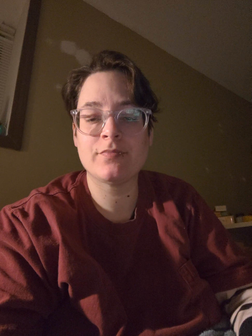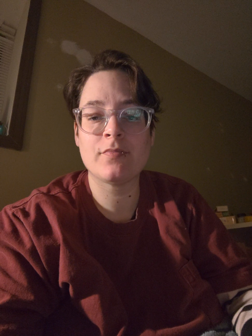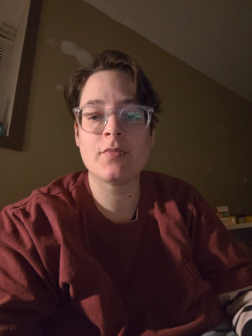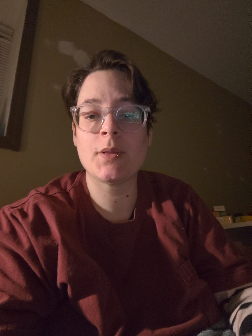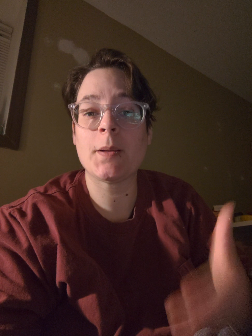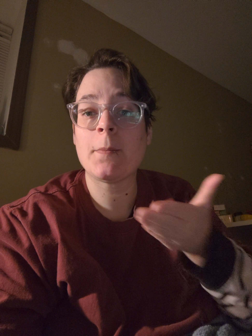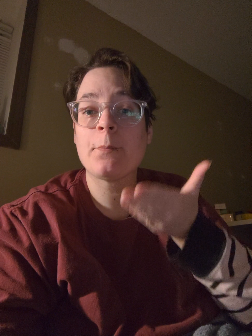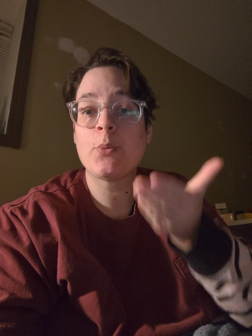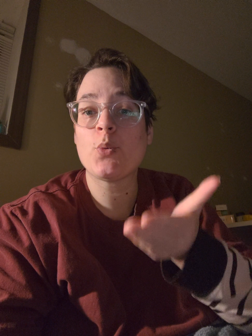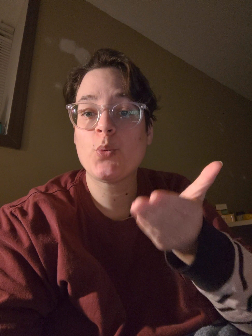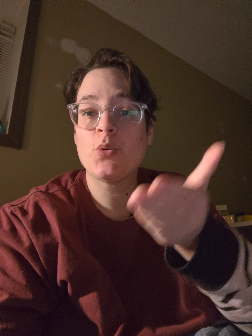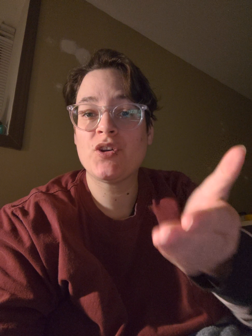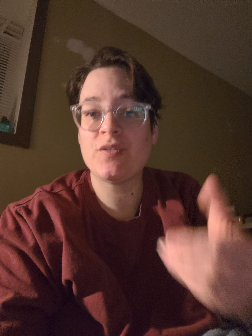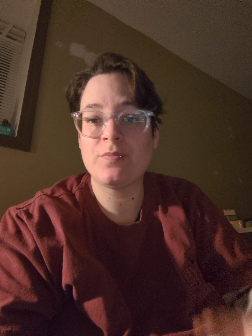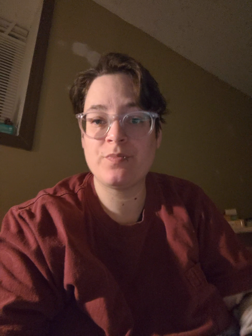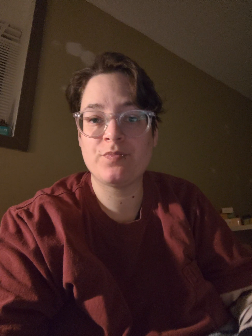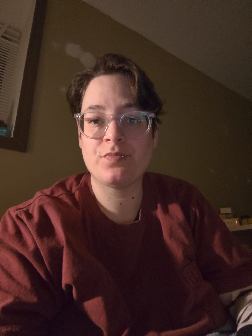boat